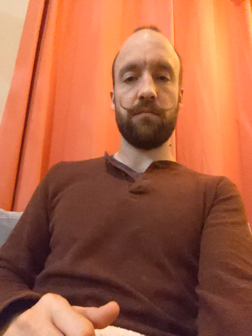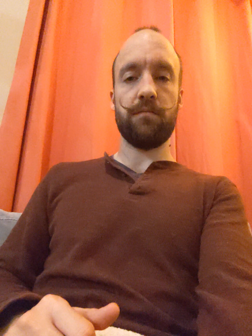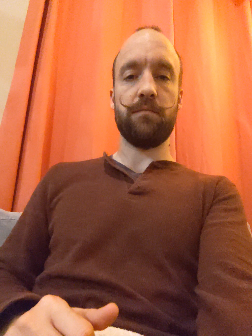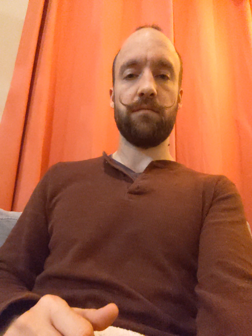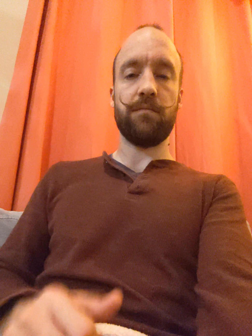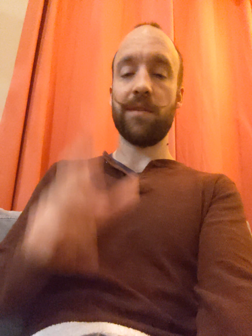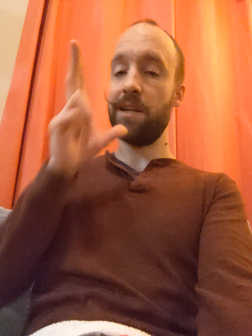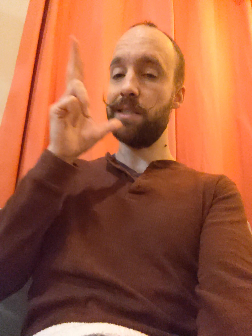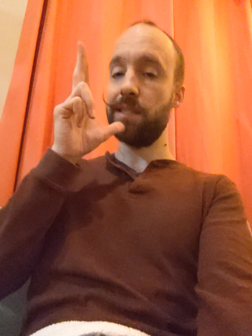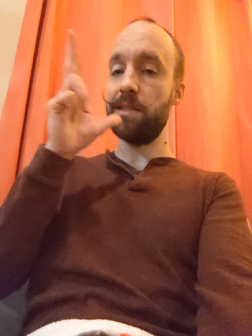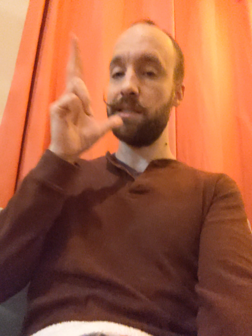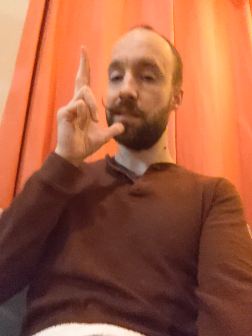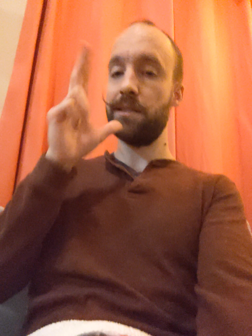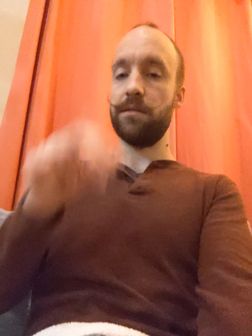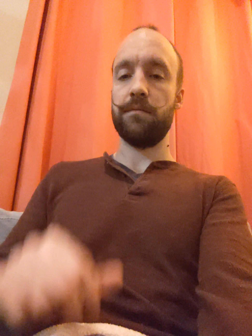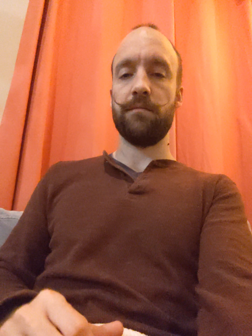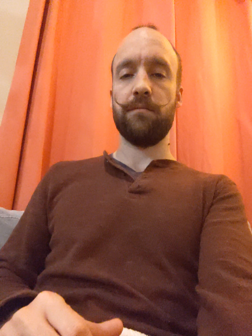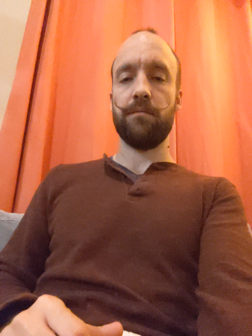hen